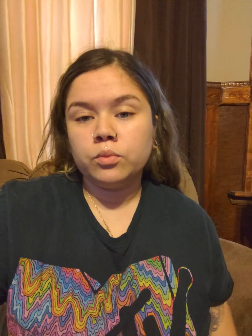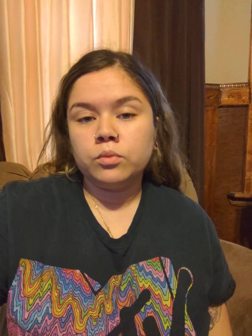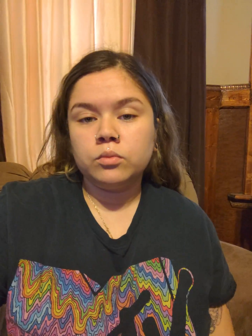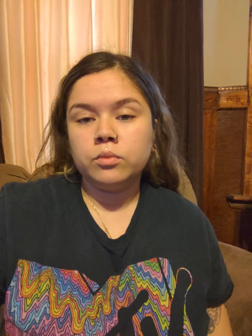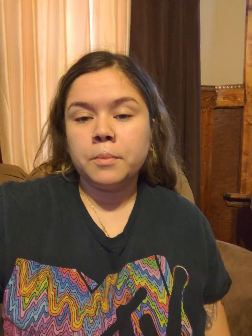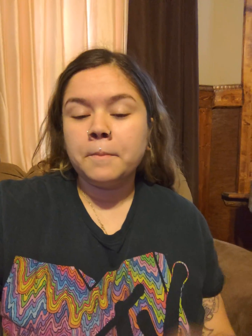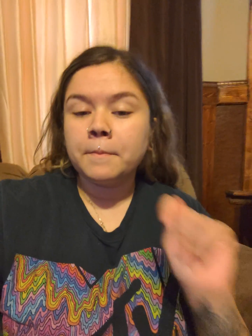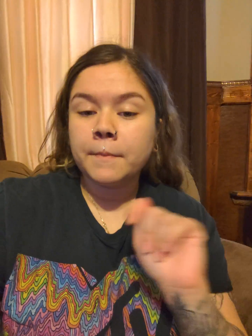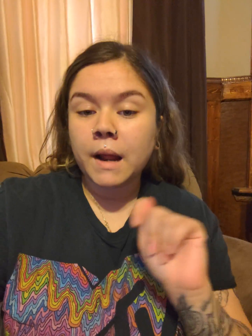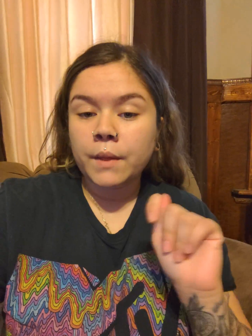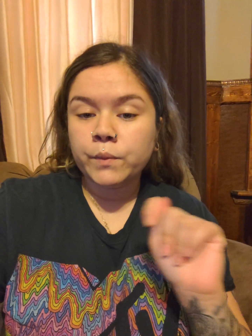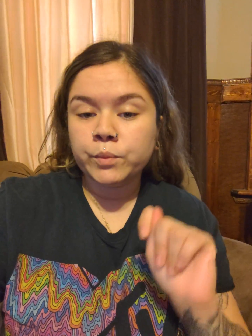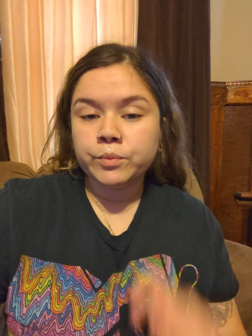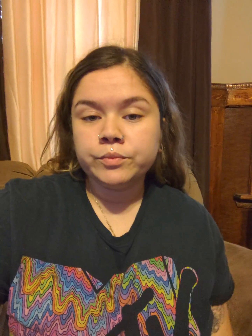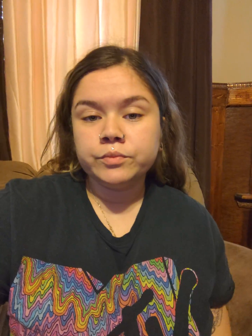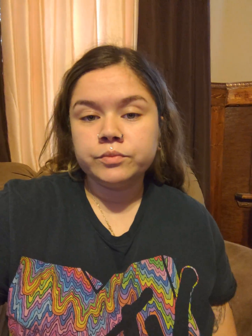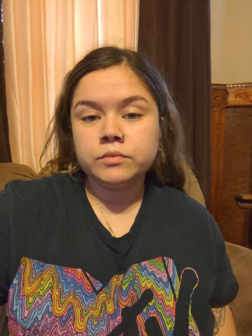bathroom